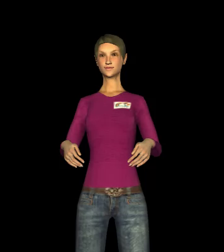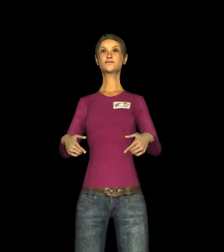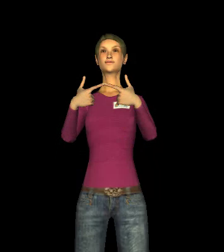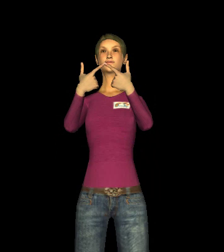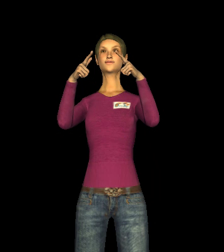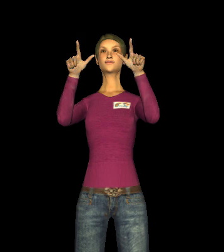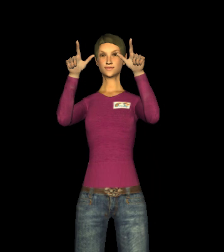حر